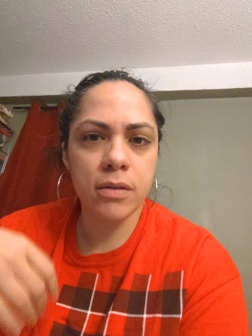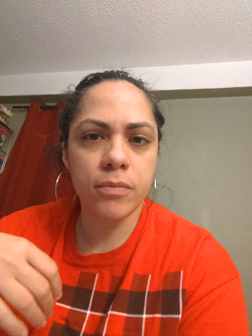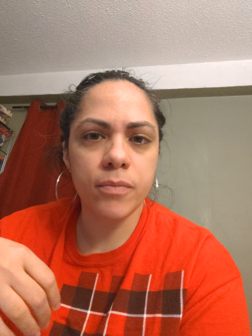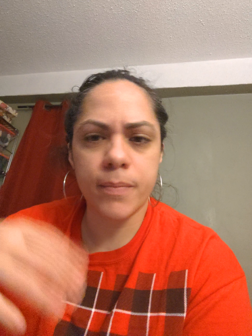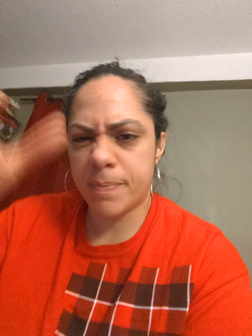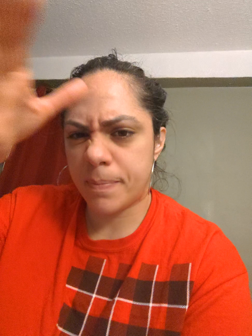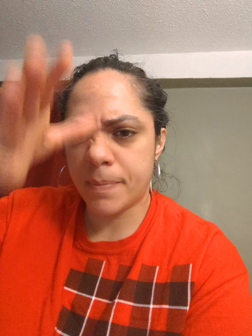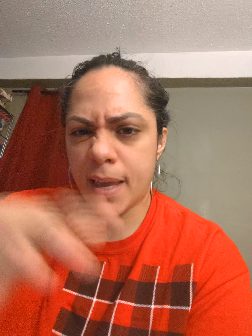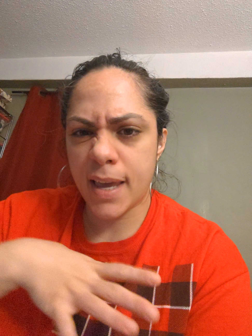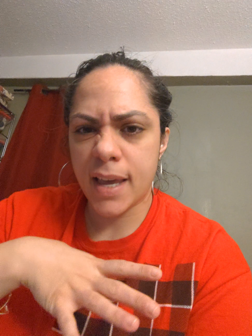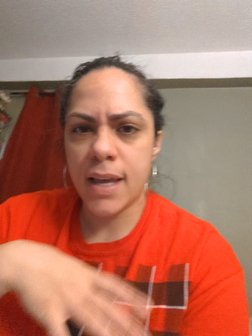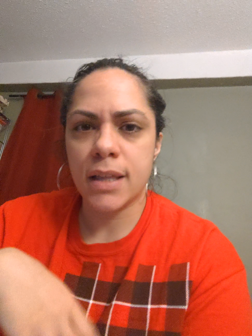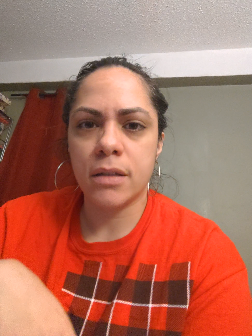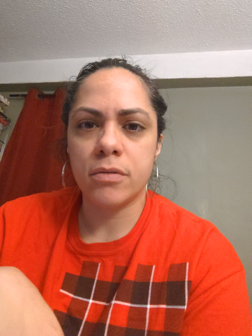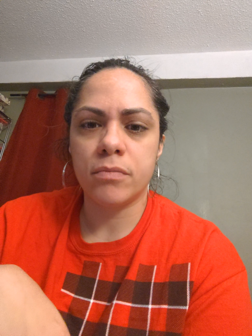man